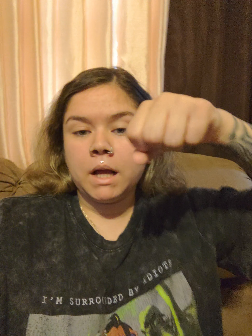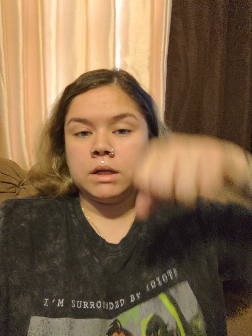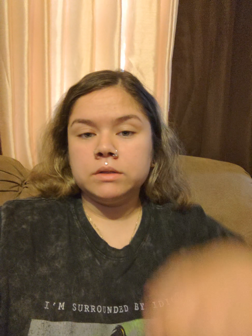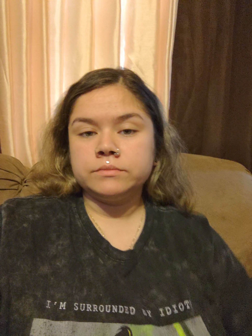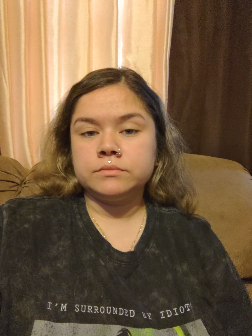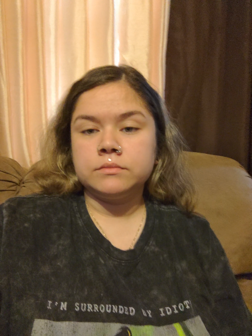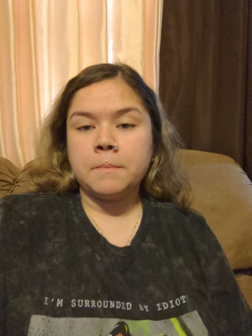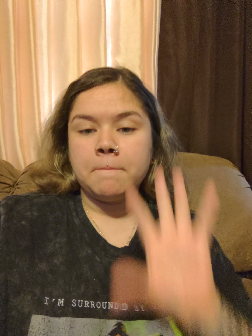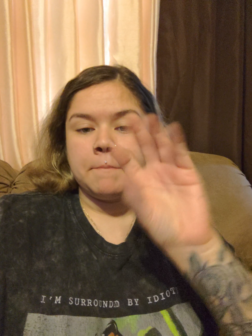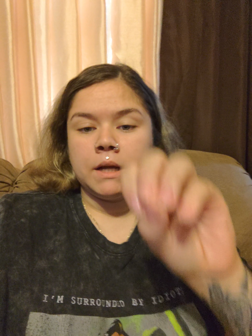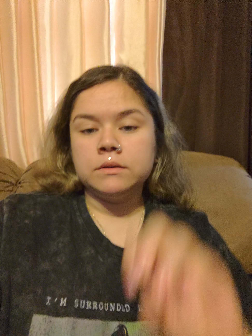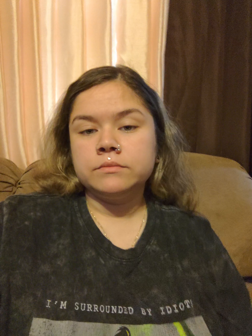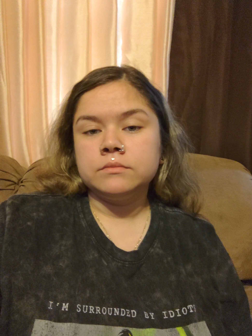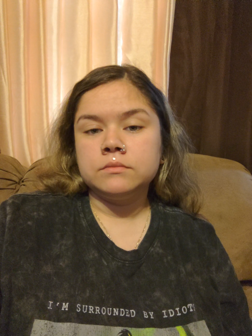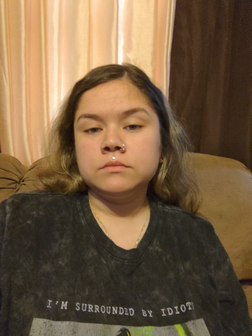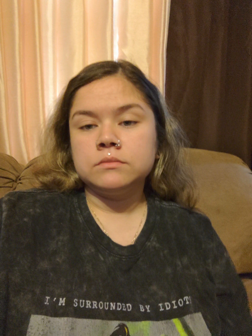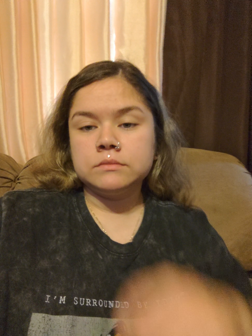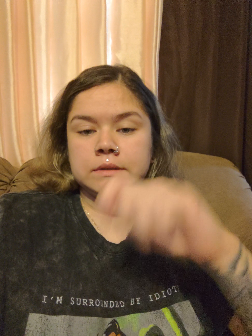bite